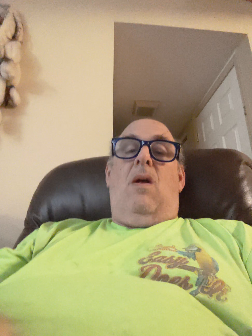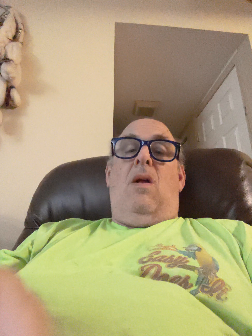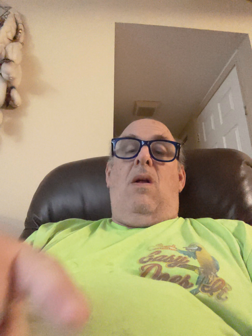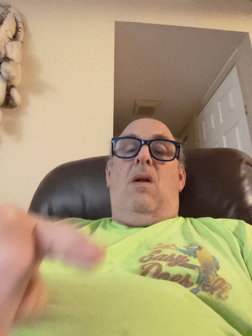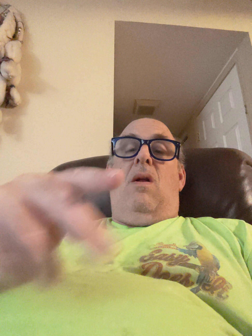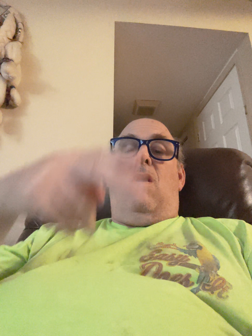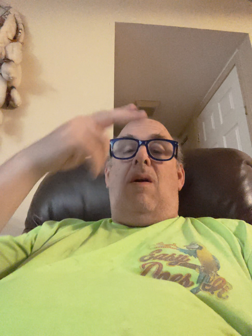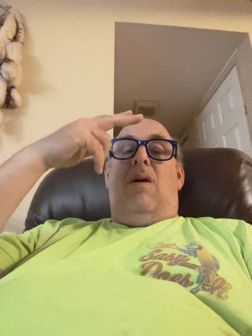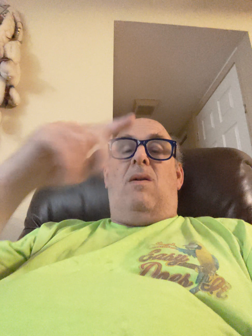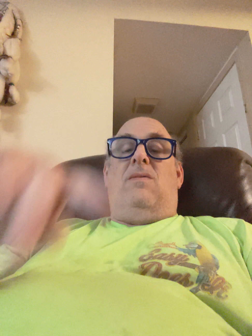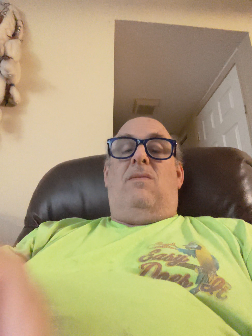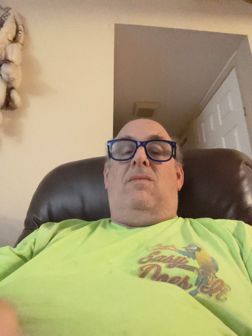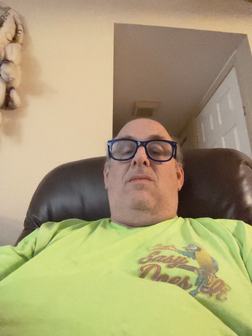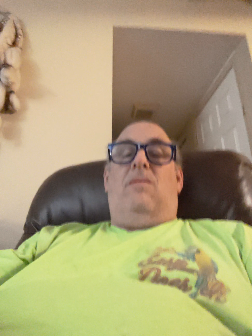high